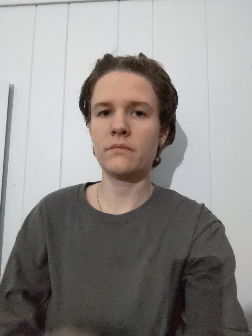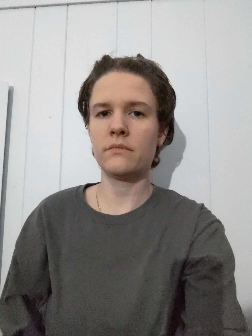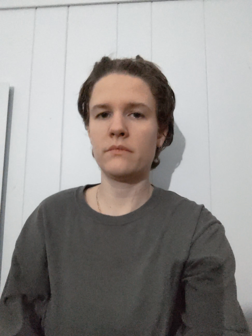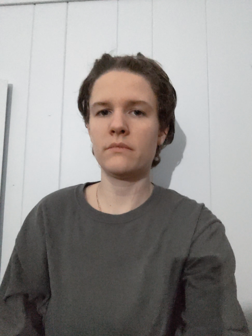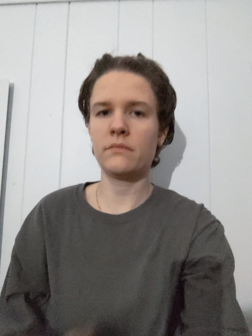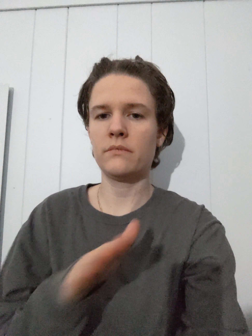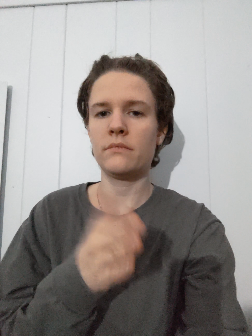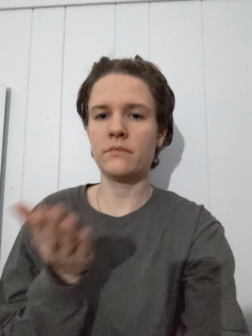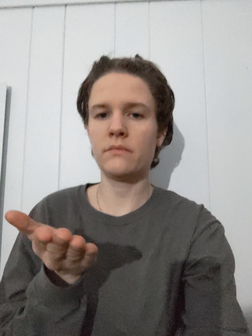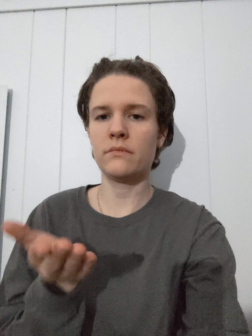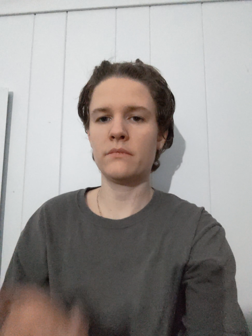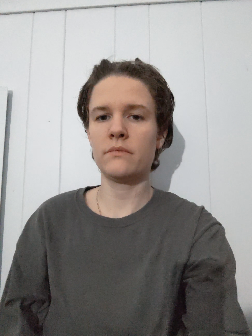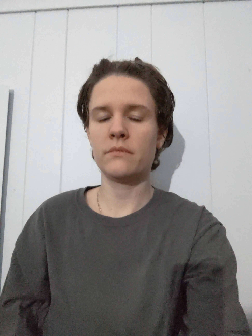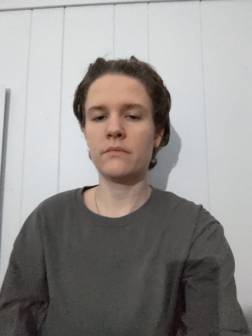book